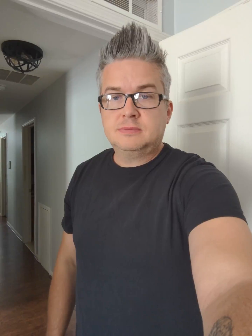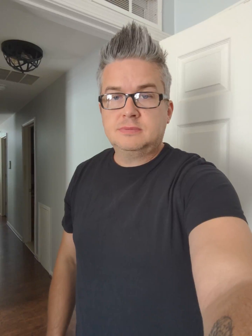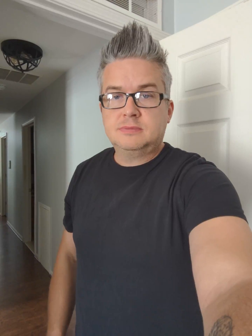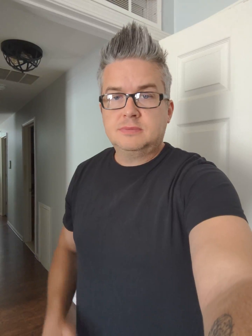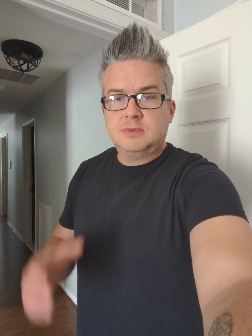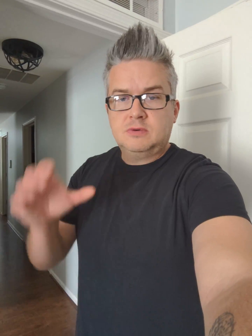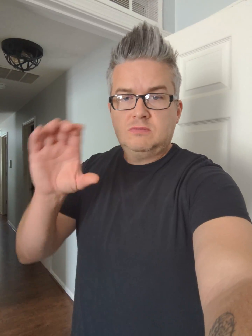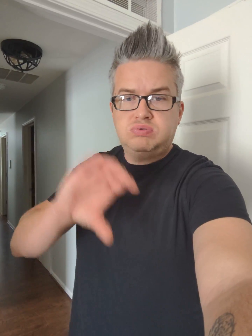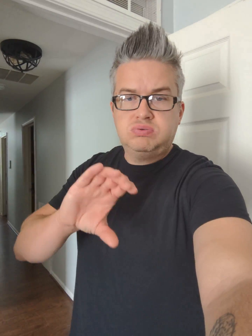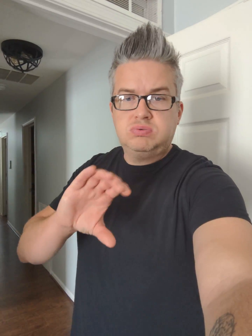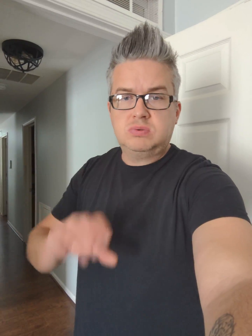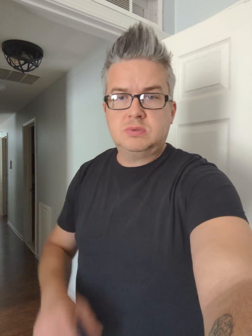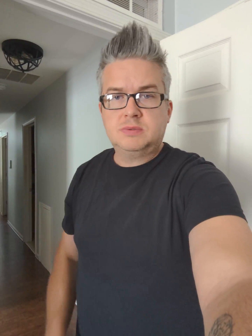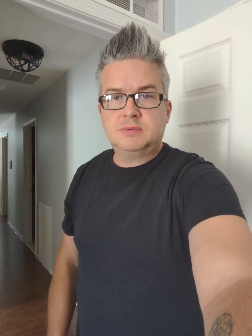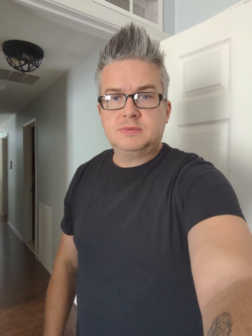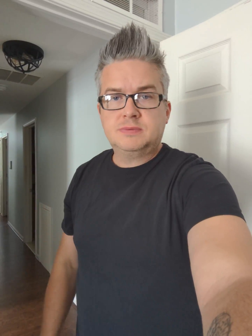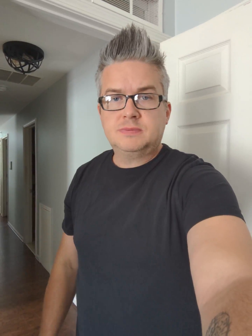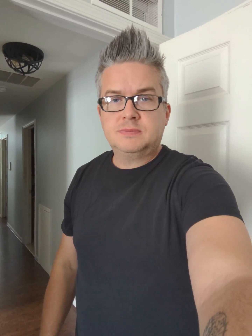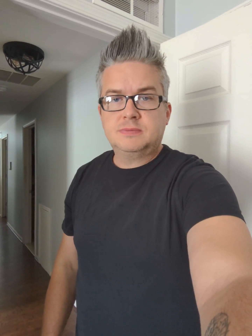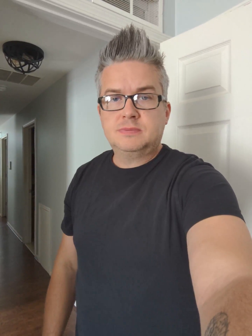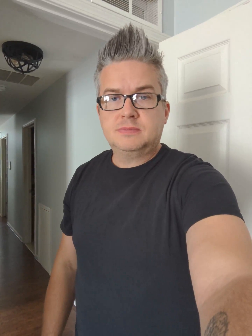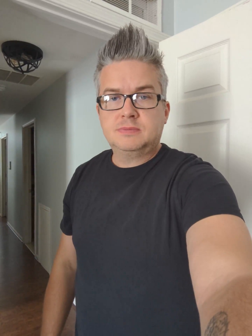dump